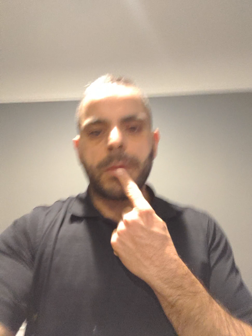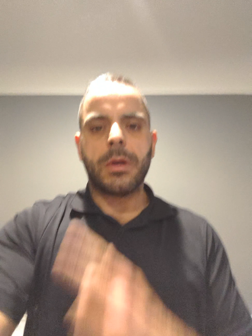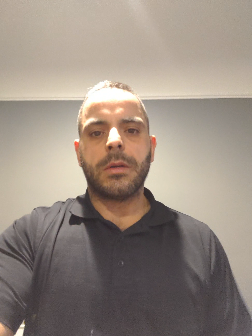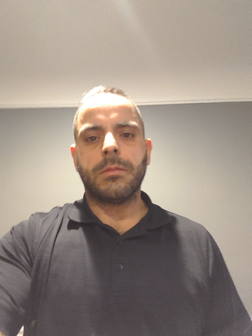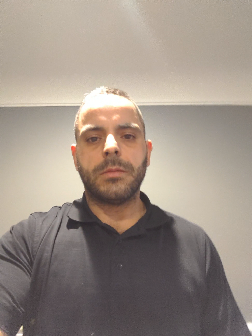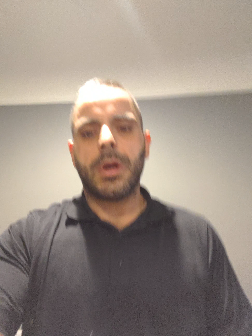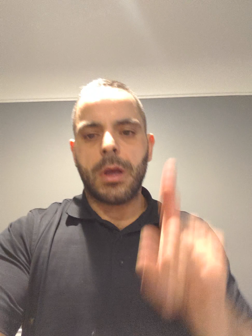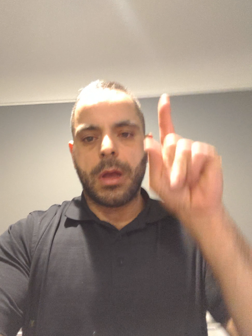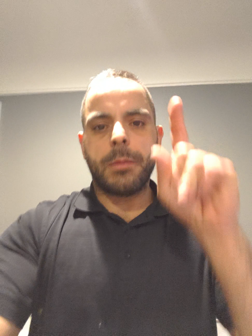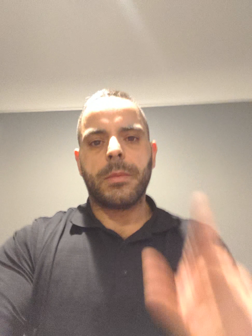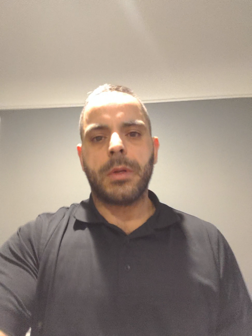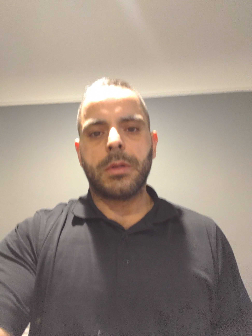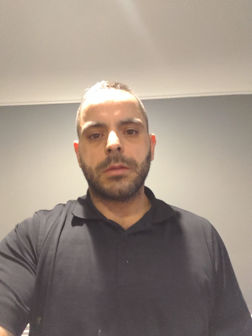up